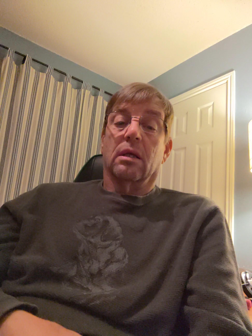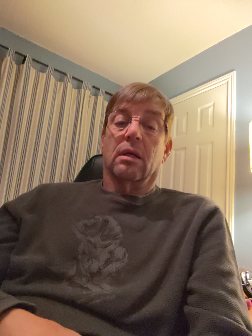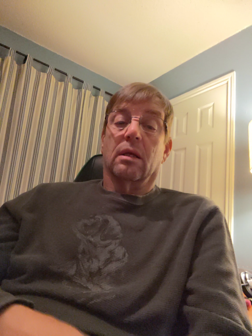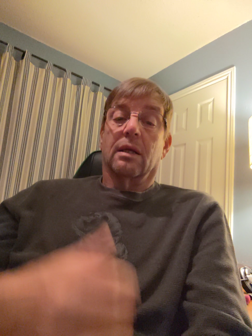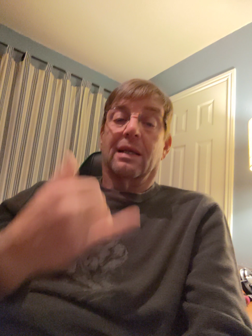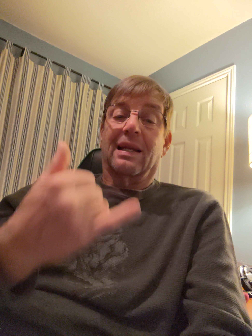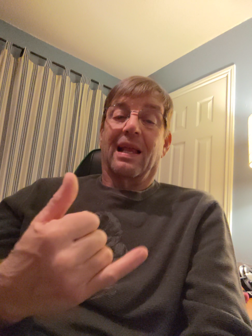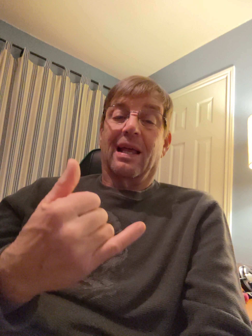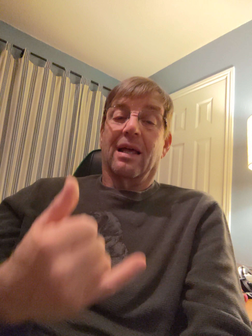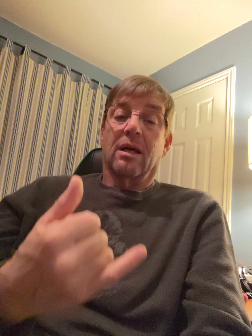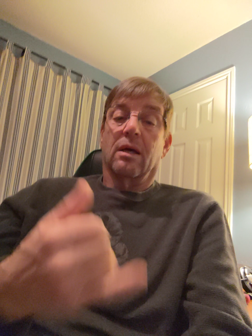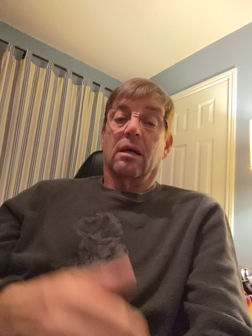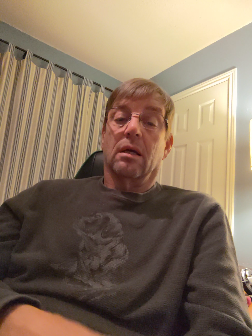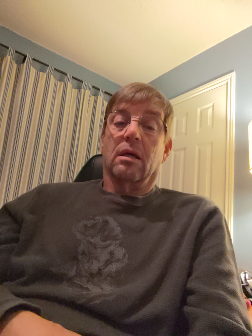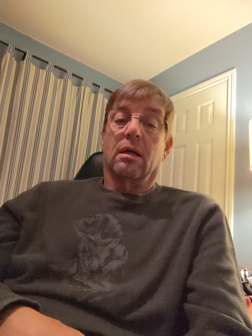now